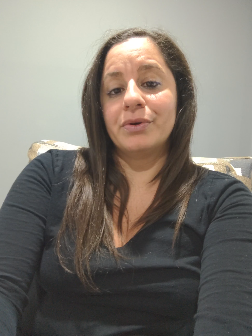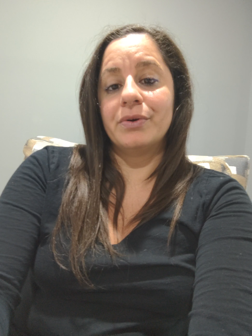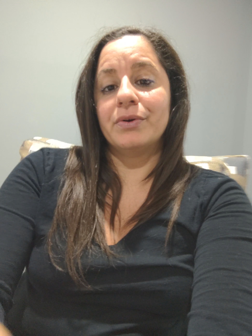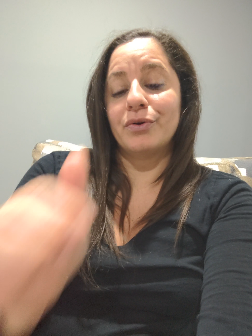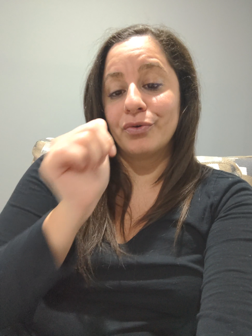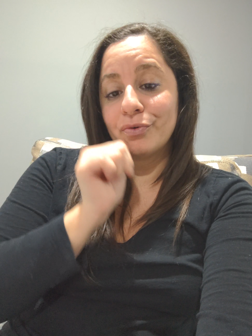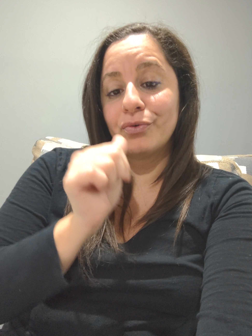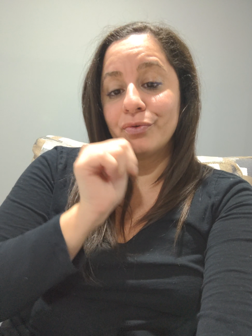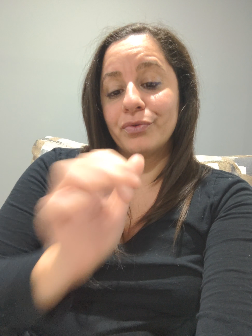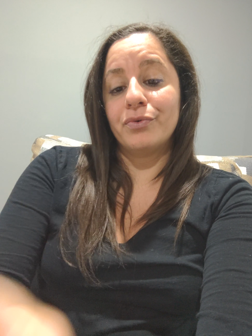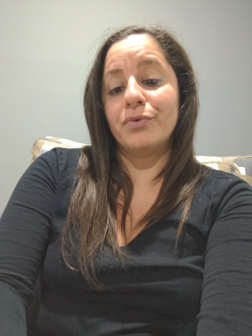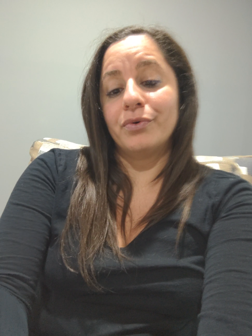girl